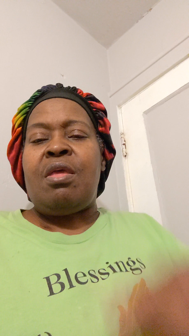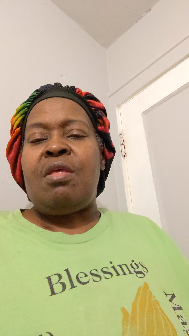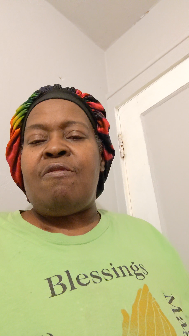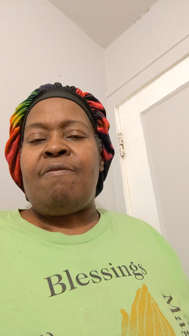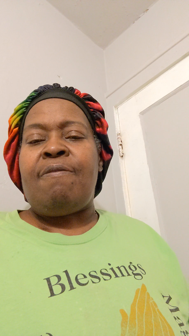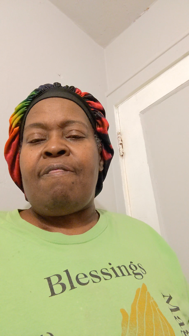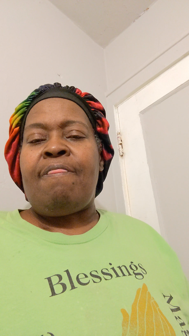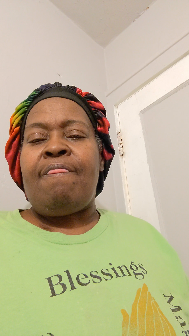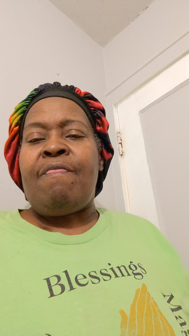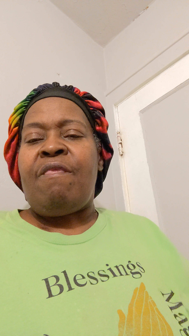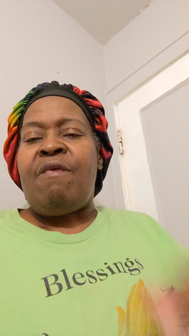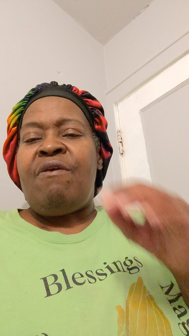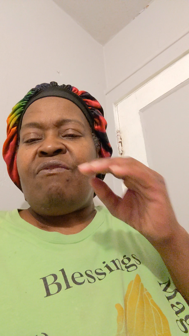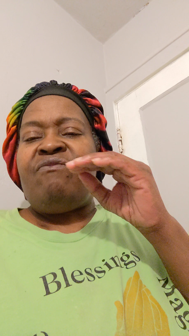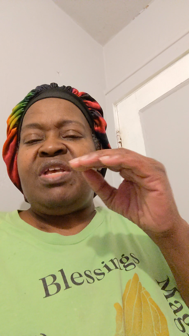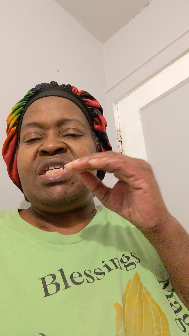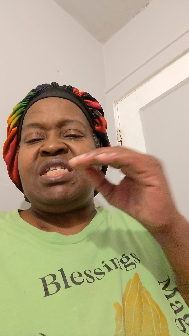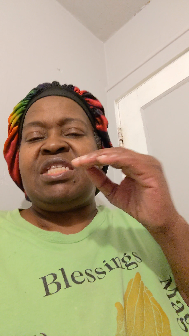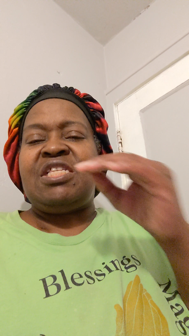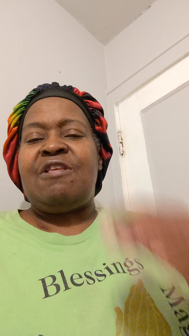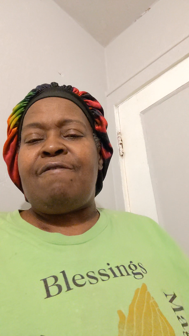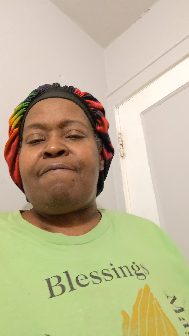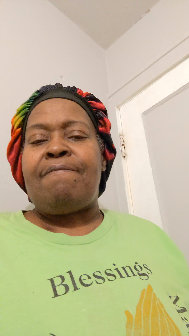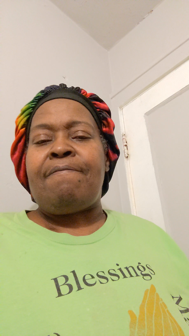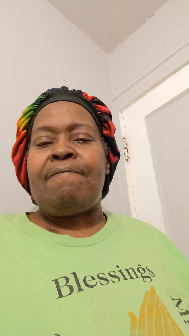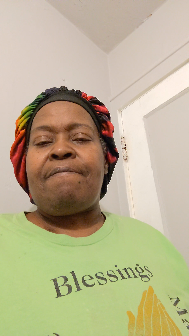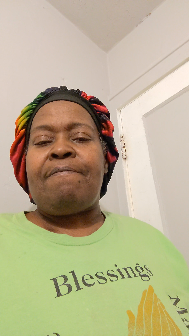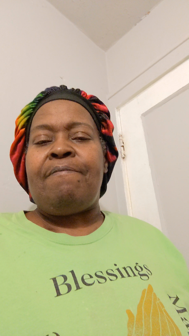fix